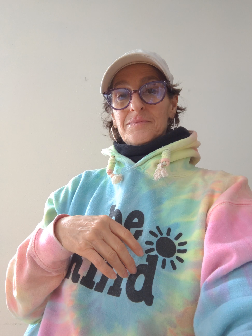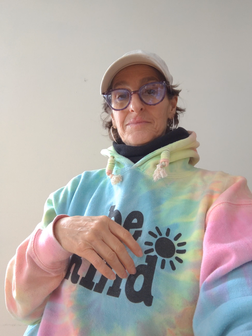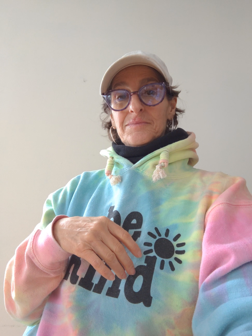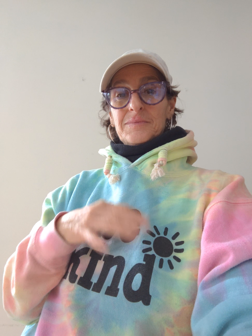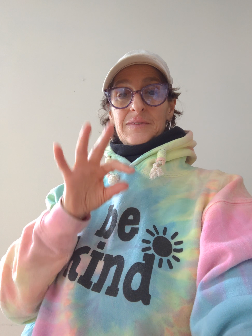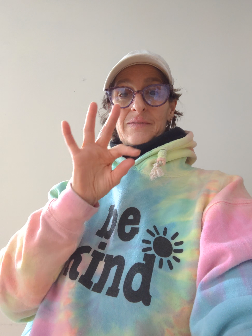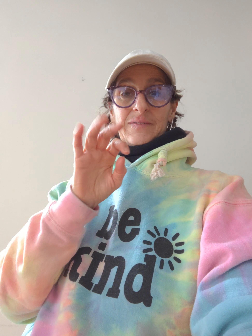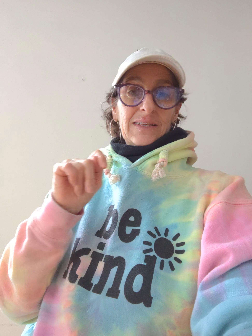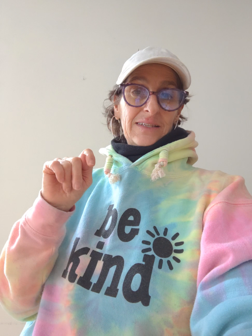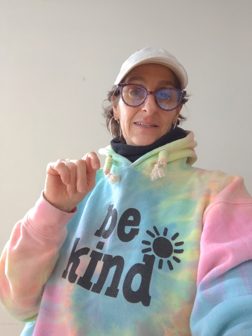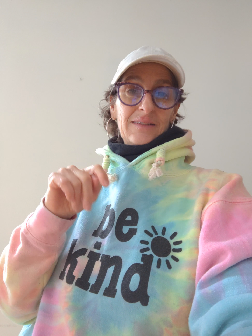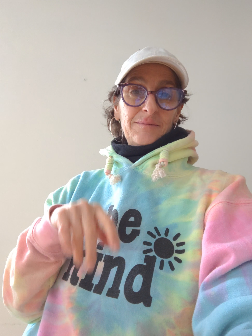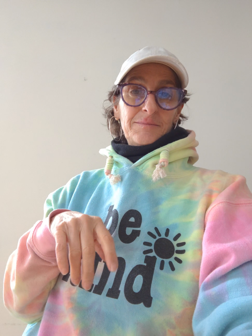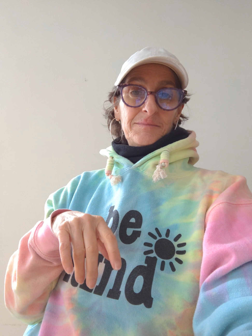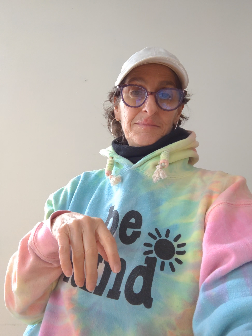feet